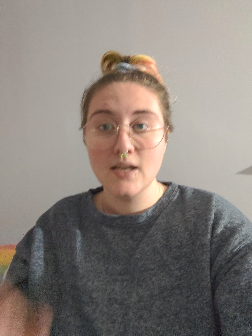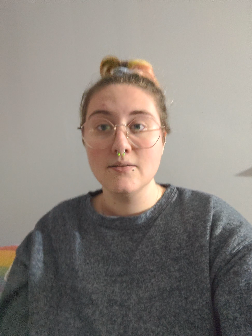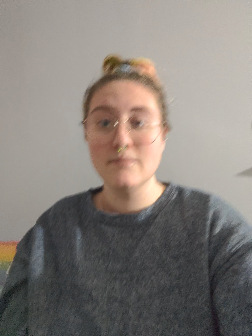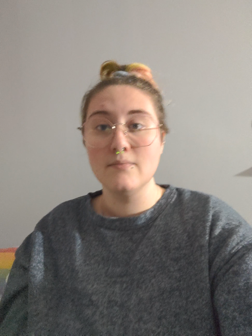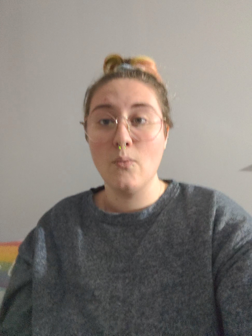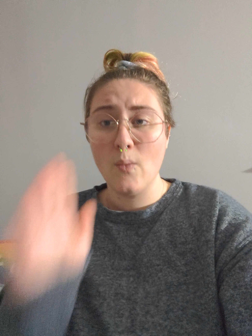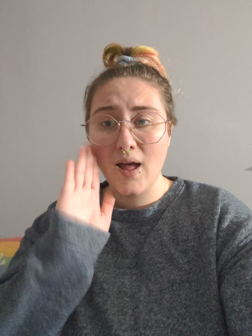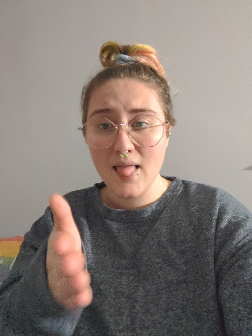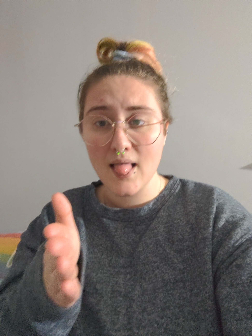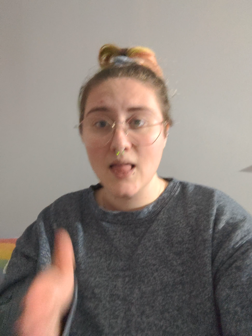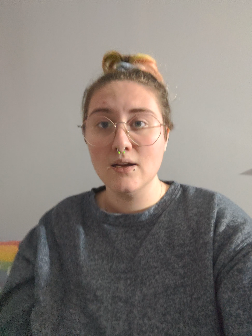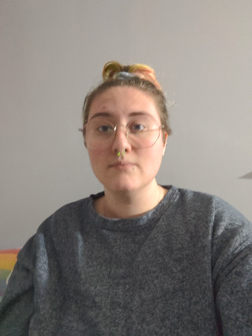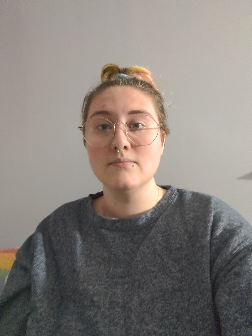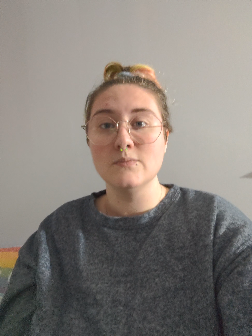will